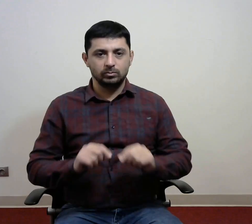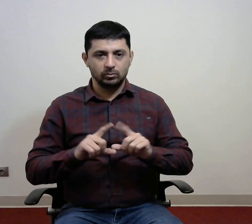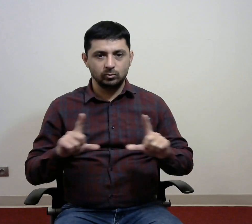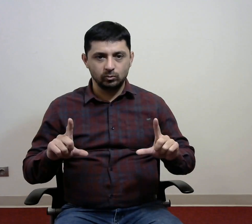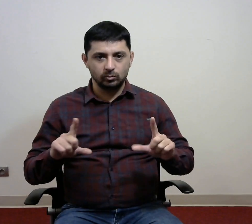məktəb